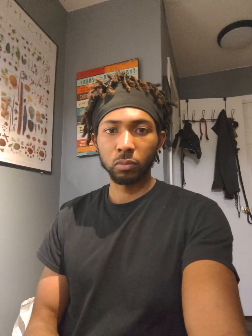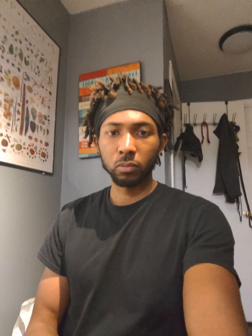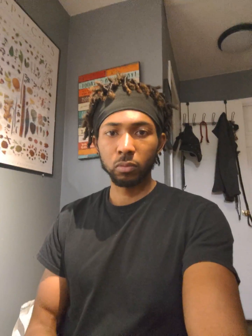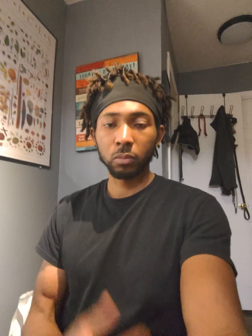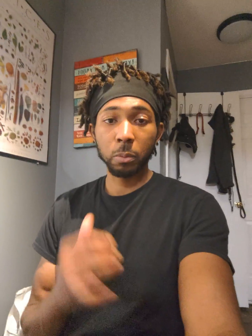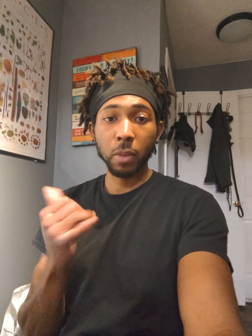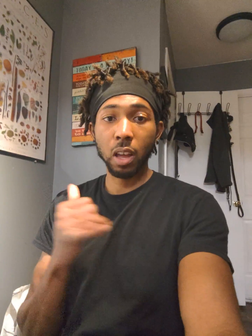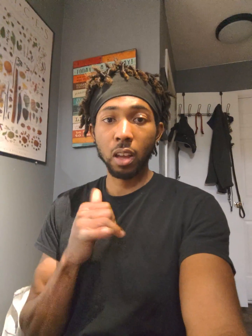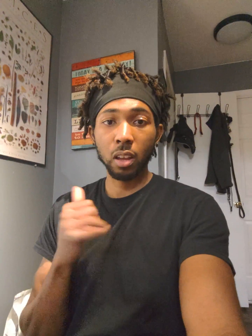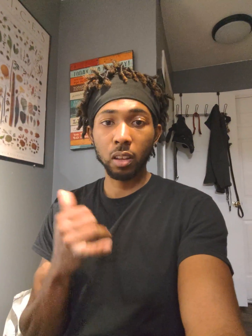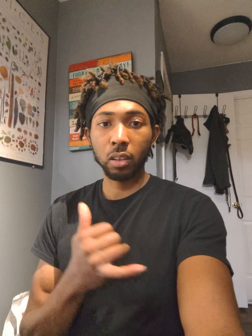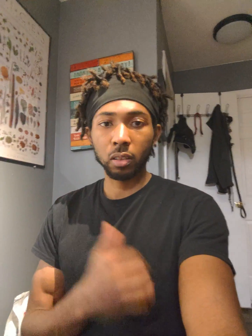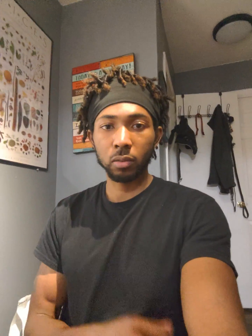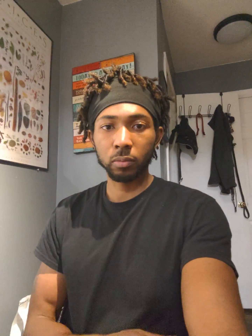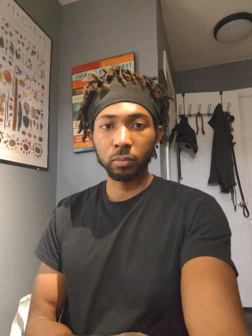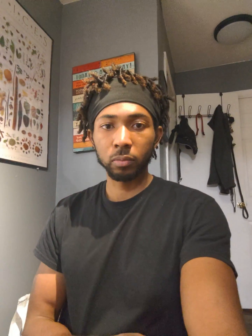play